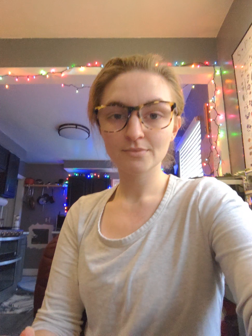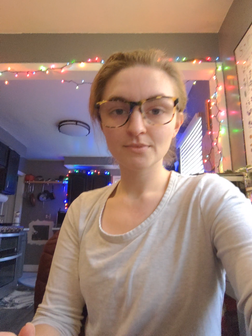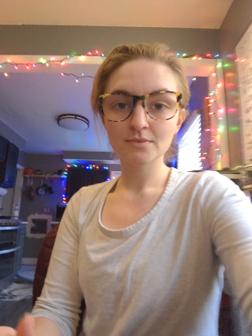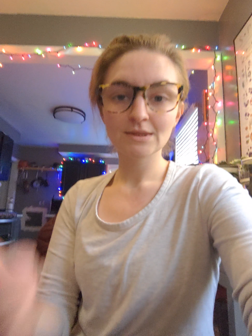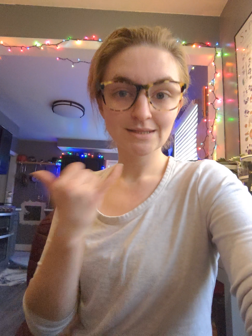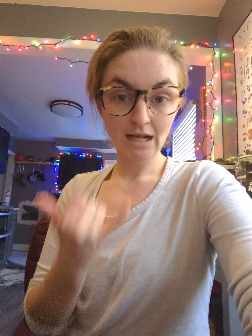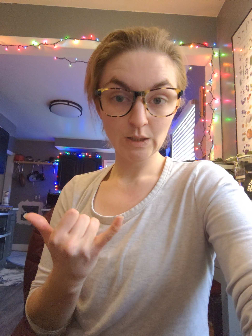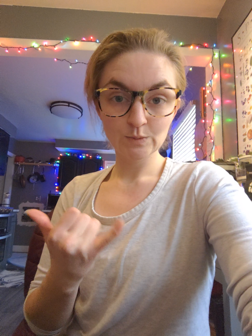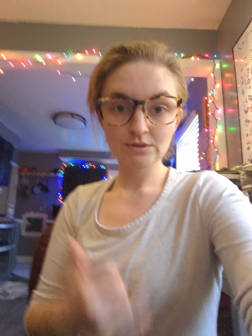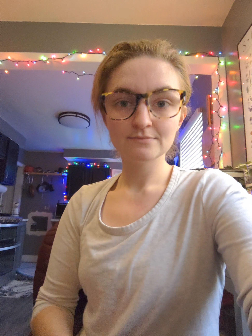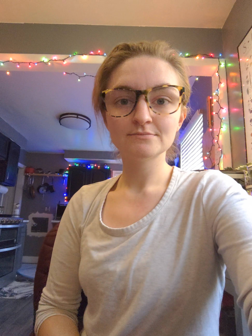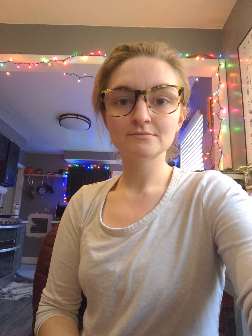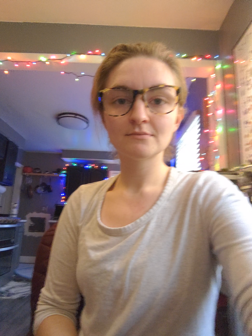now